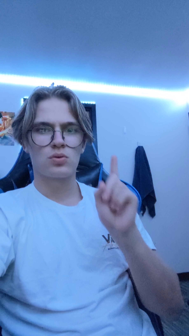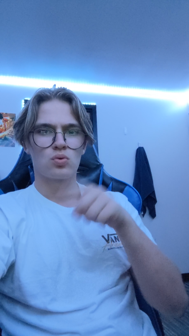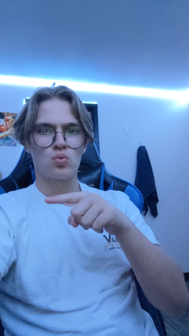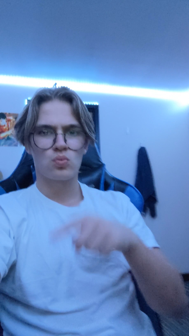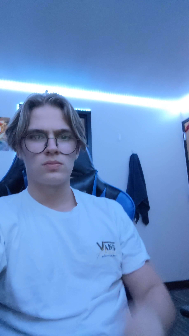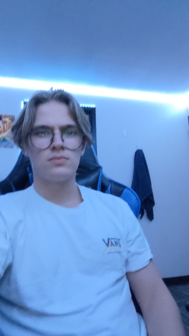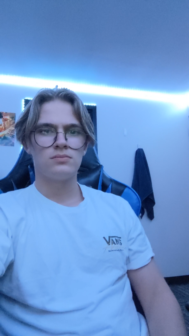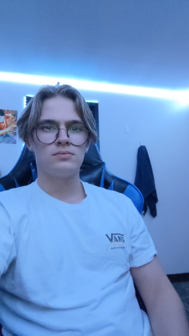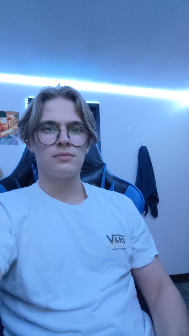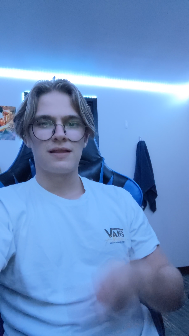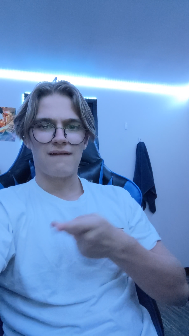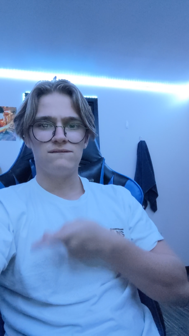careful